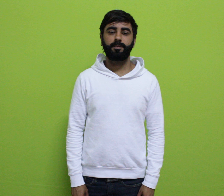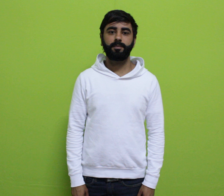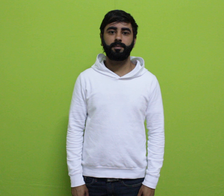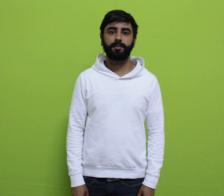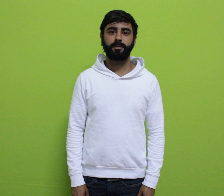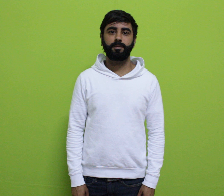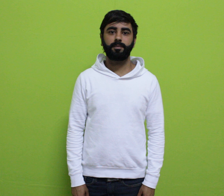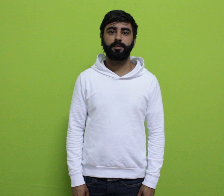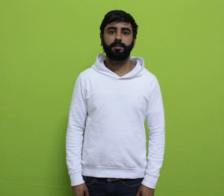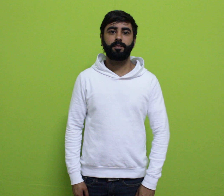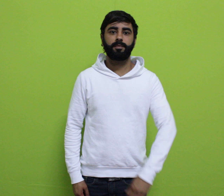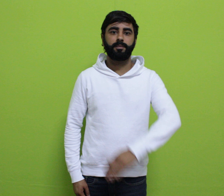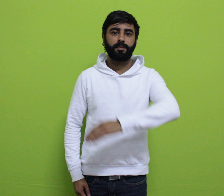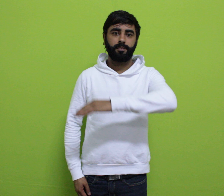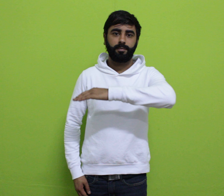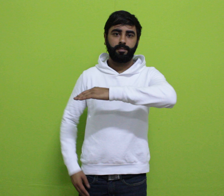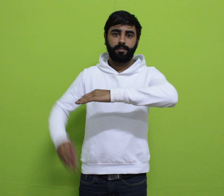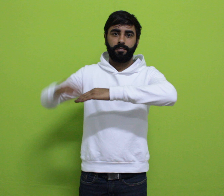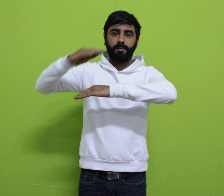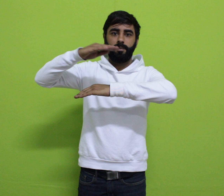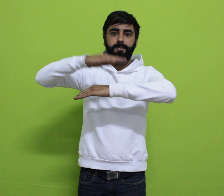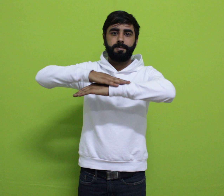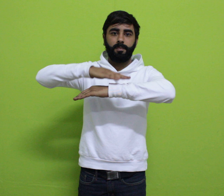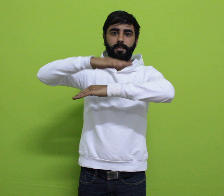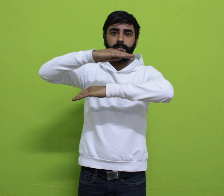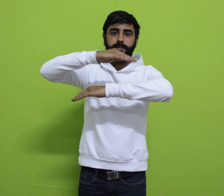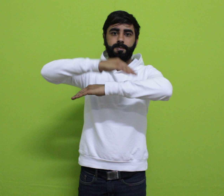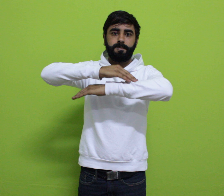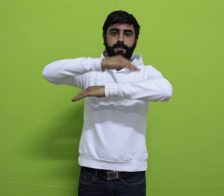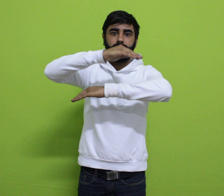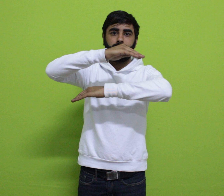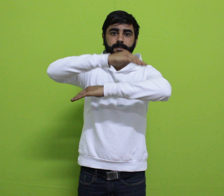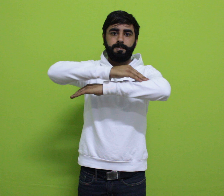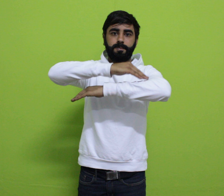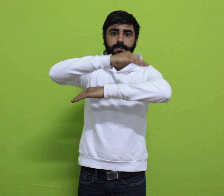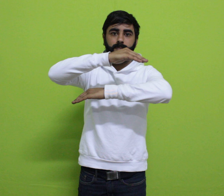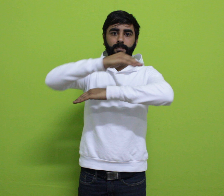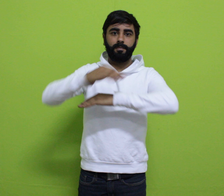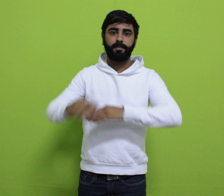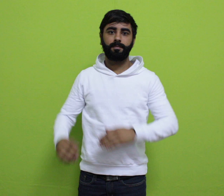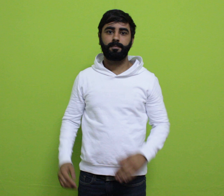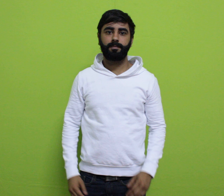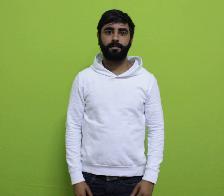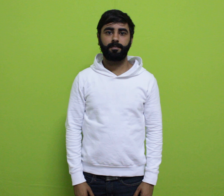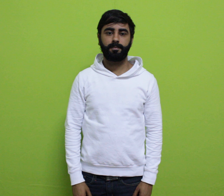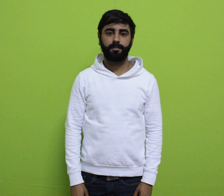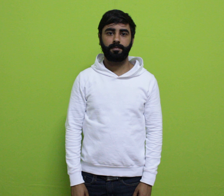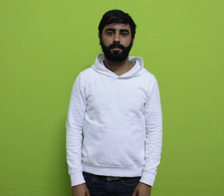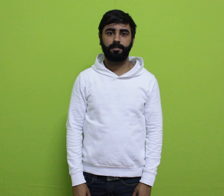sapo